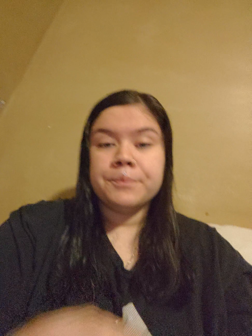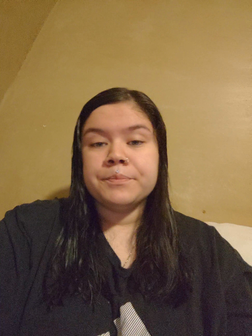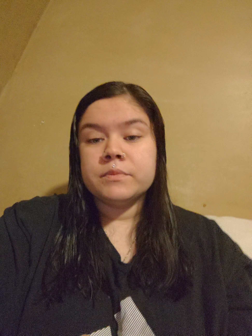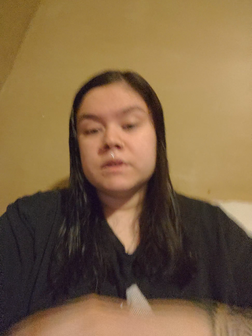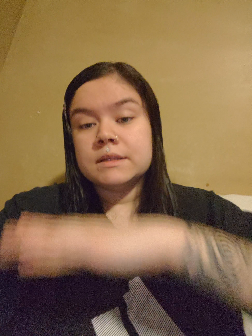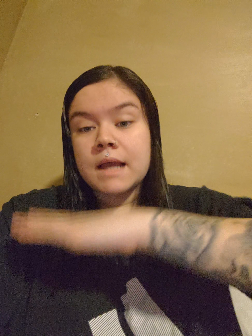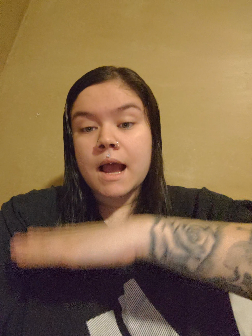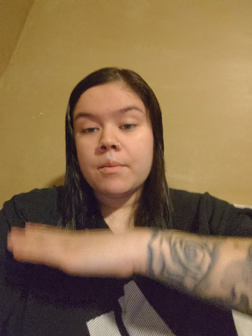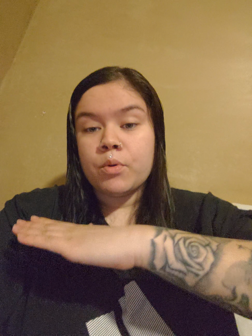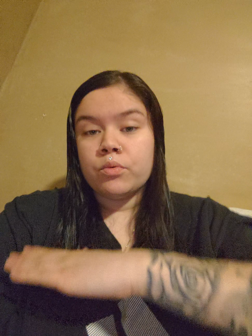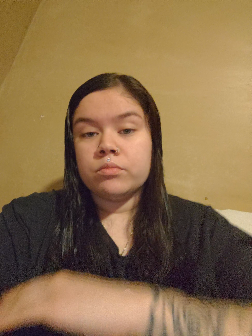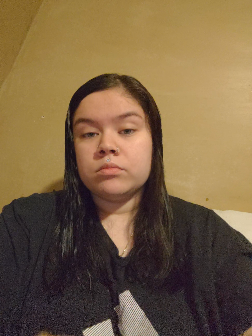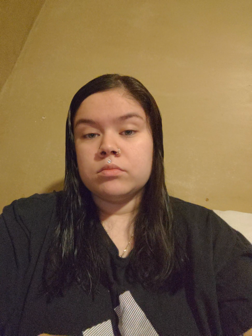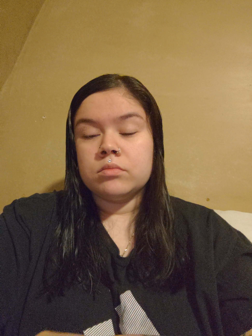table